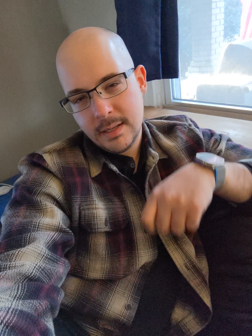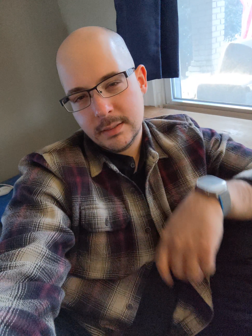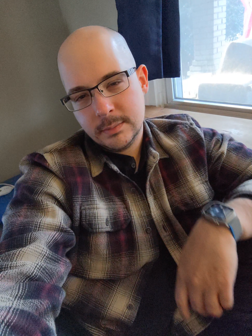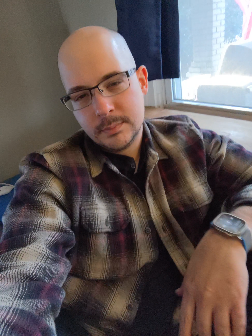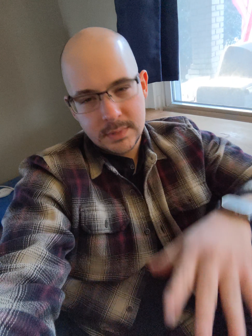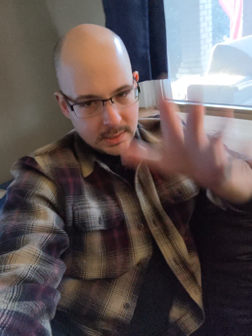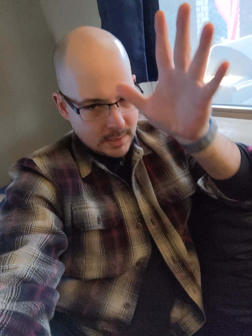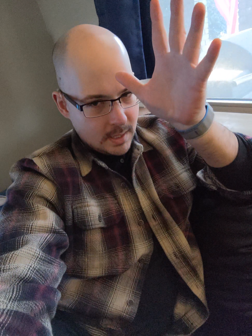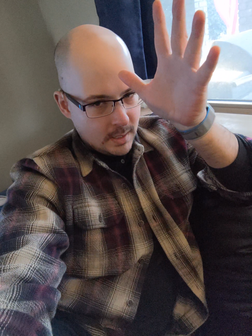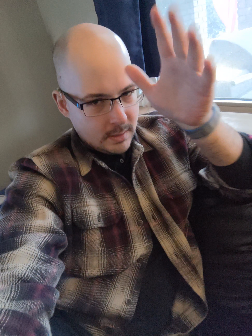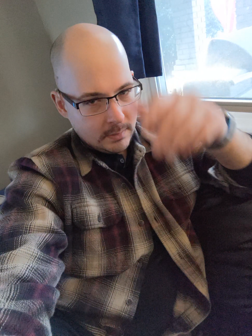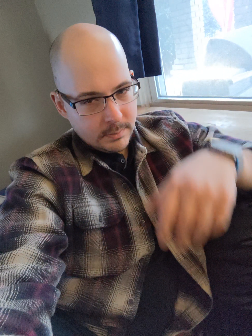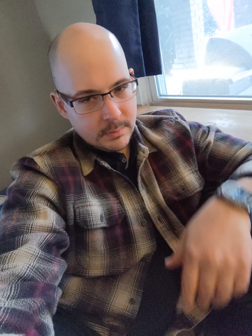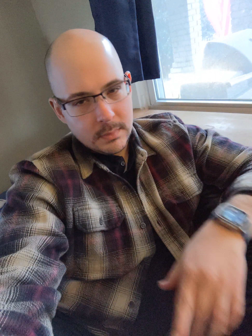dad